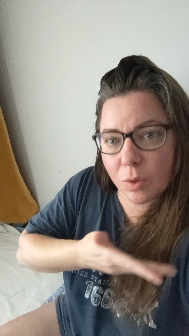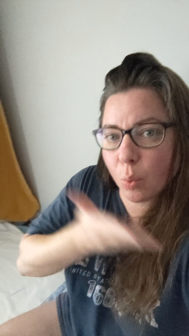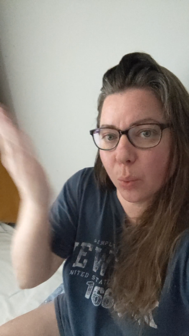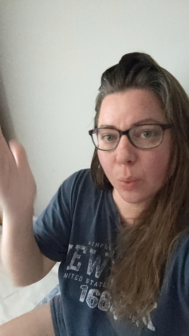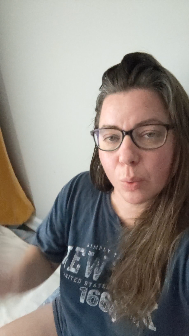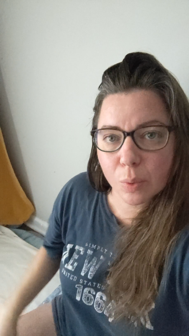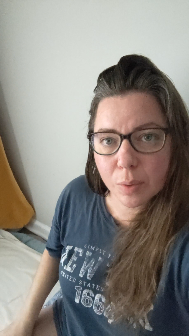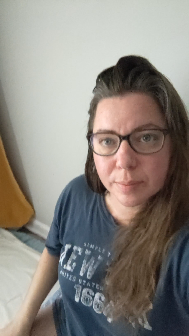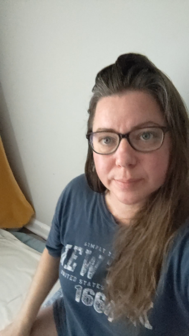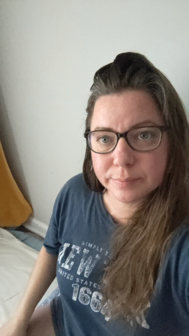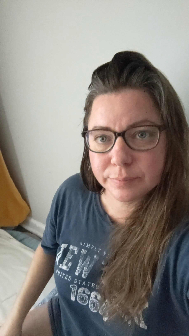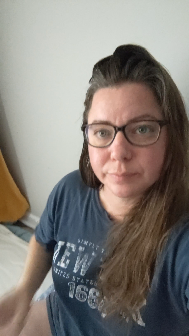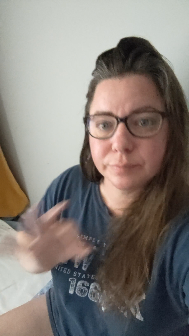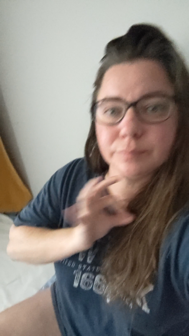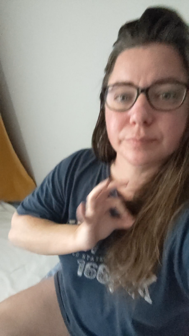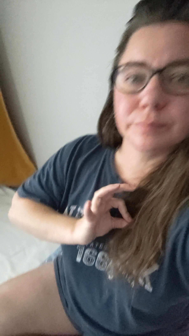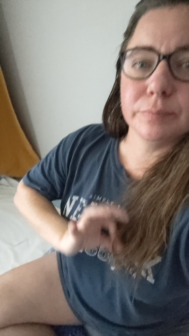button